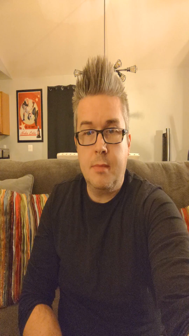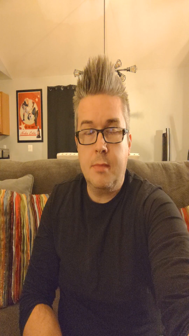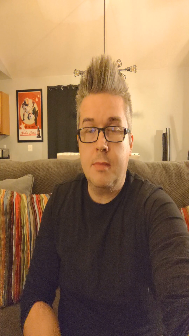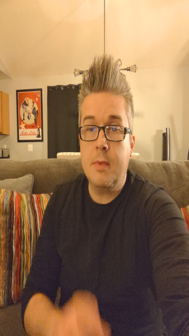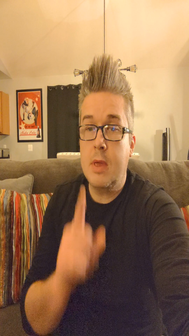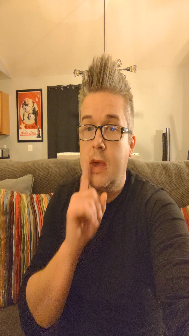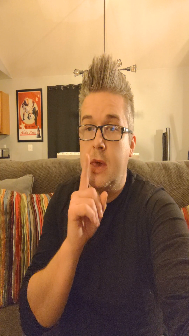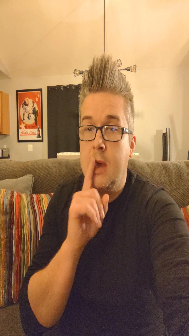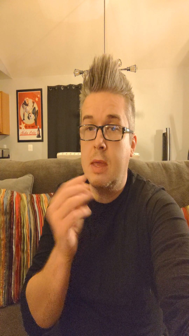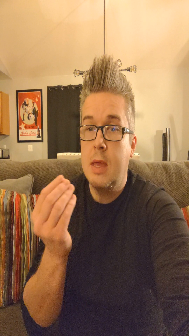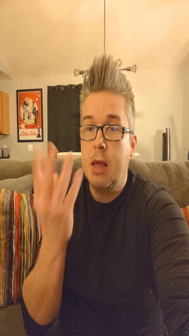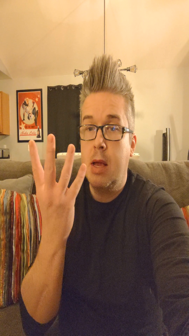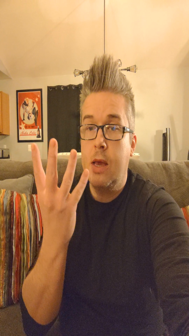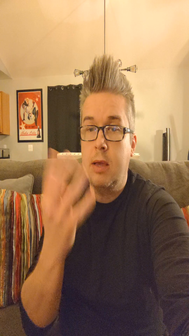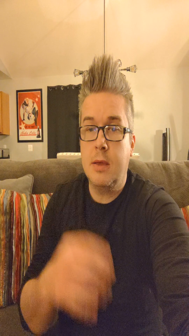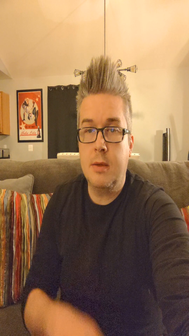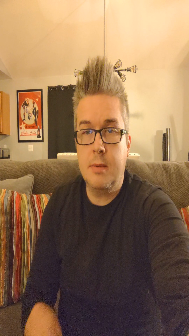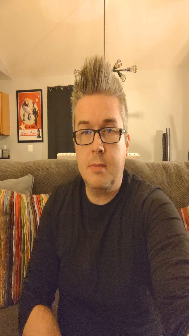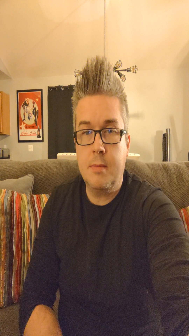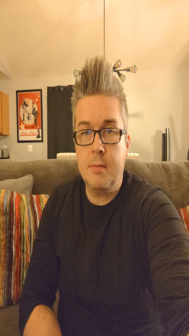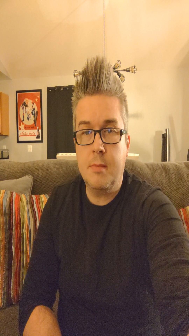lamp